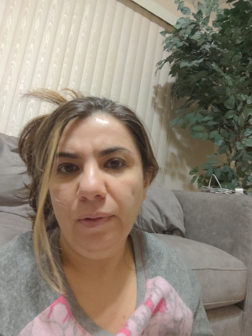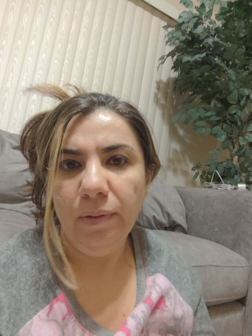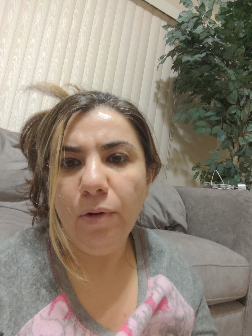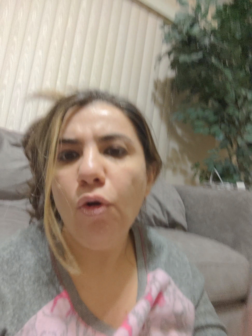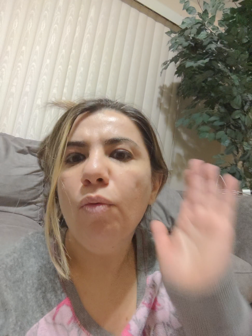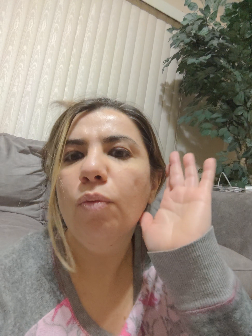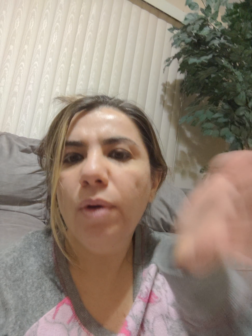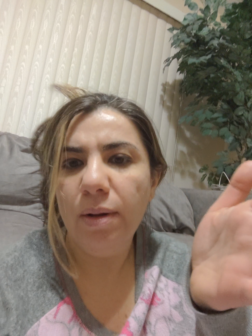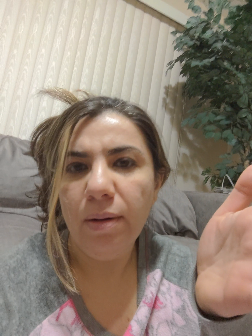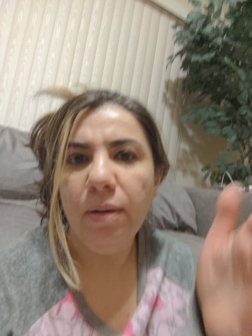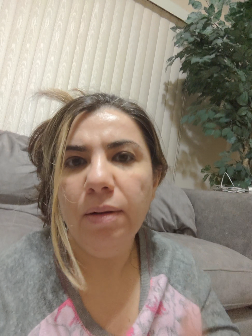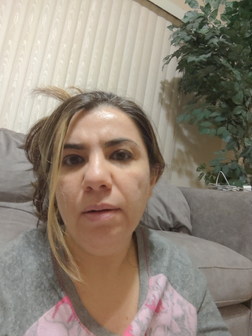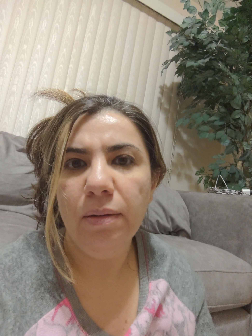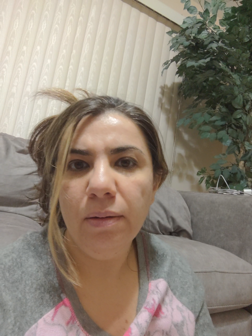will